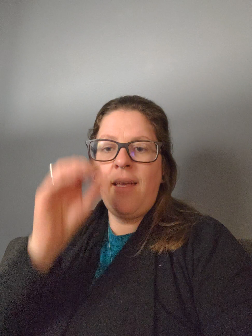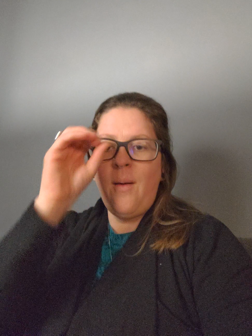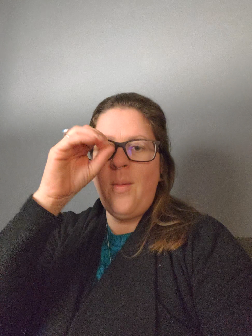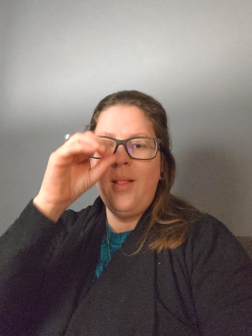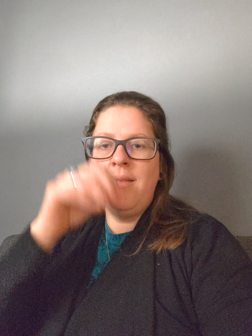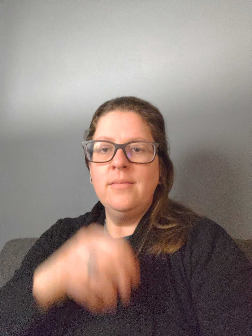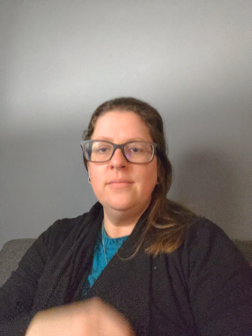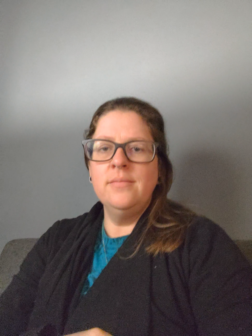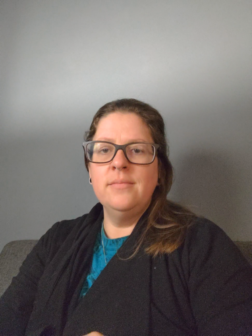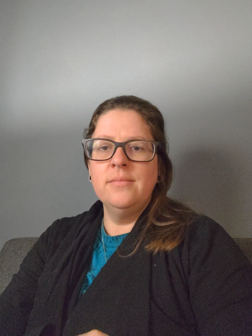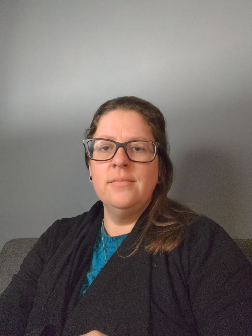owl